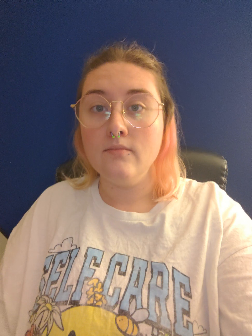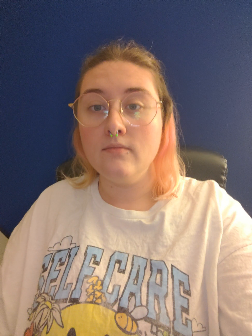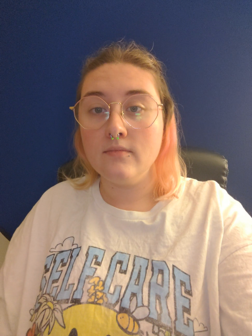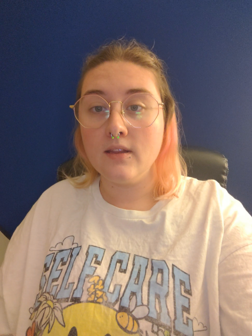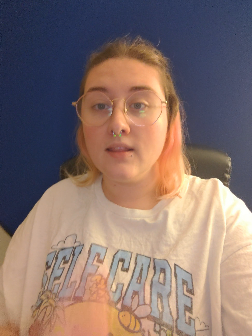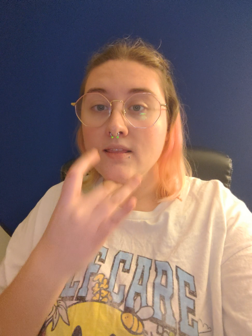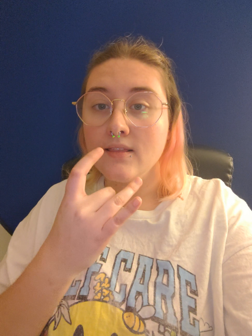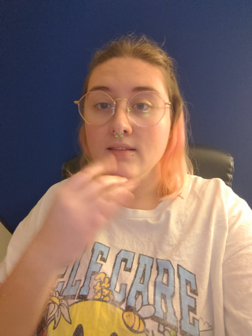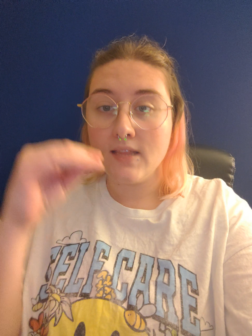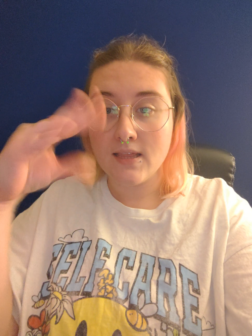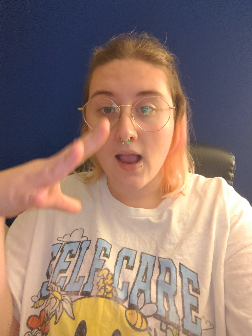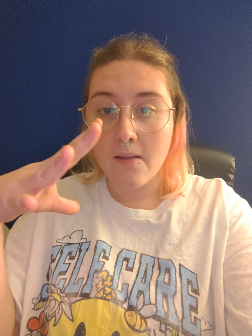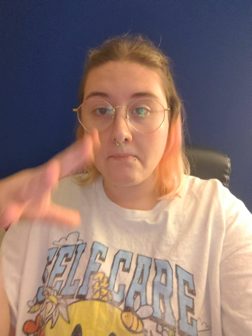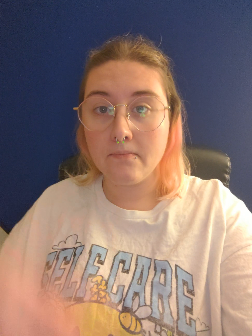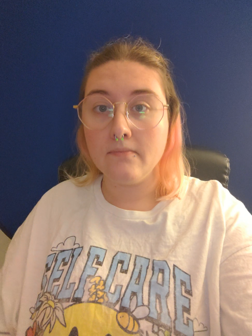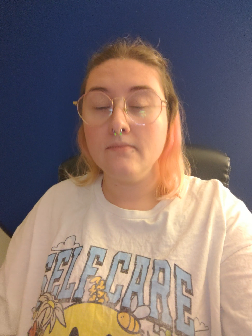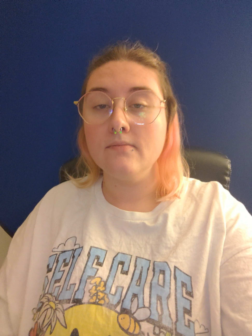lamp